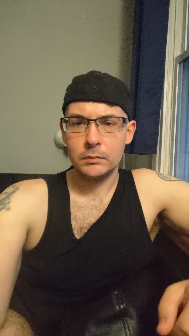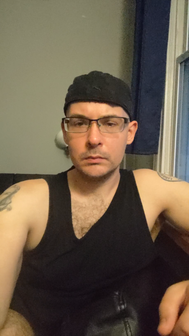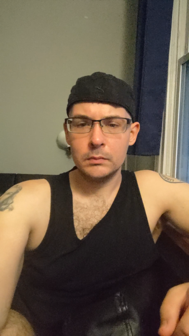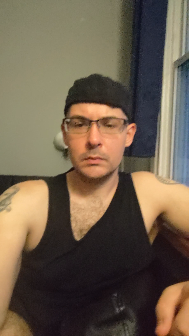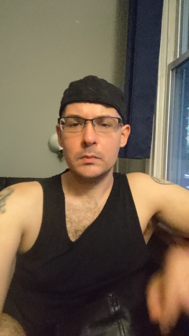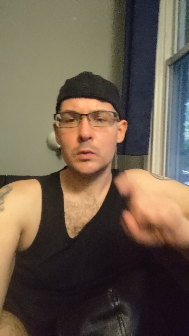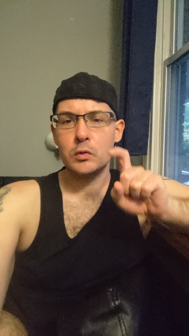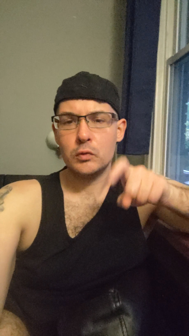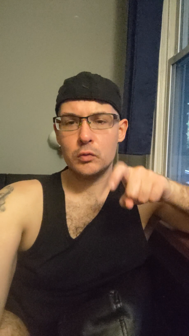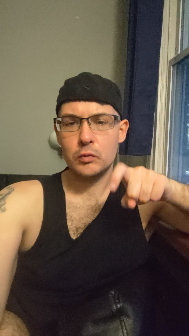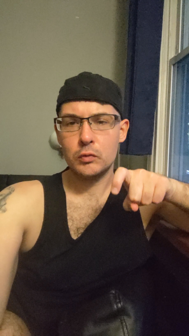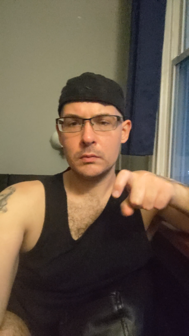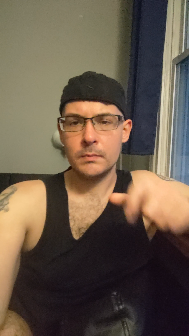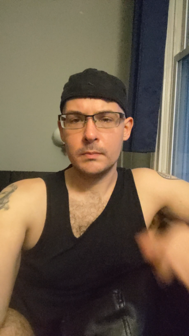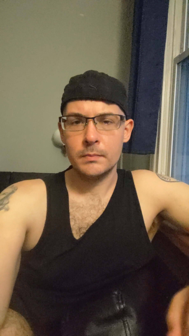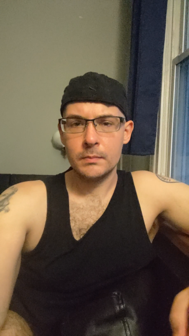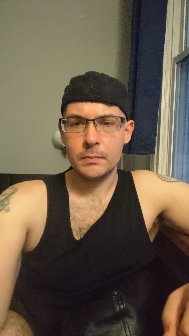should